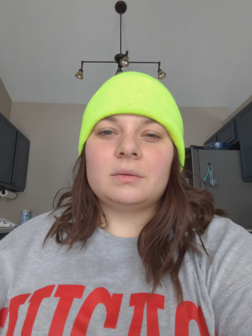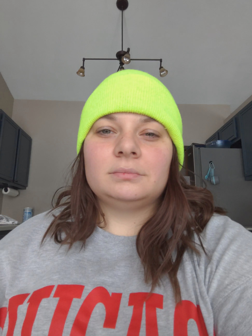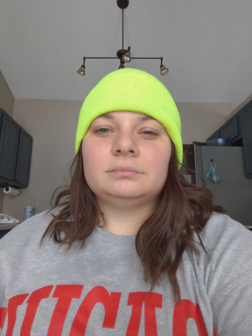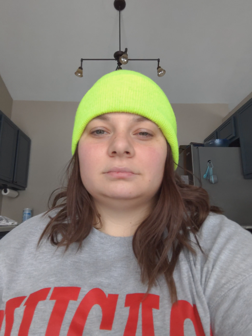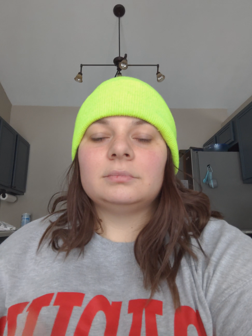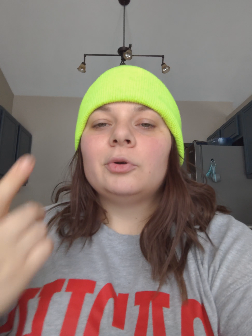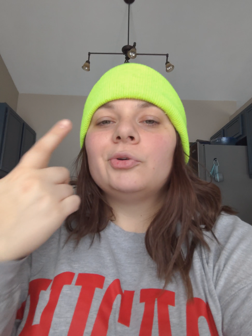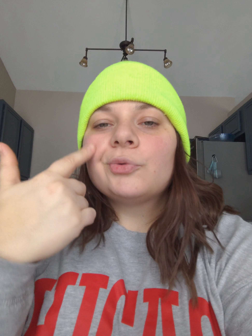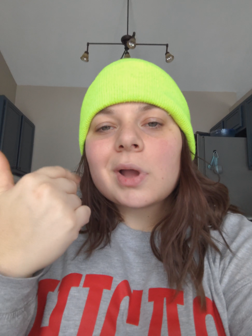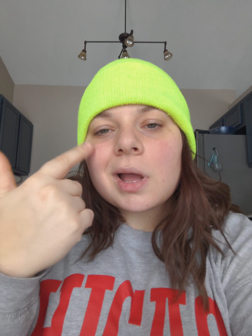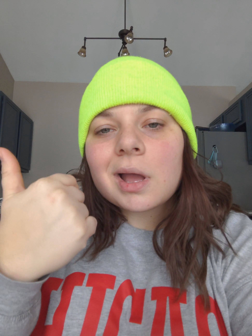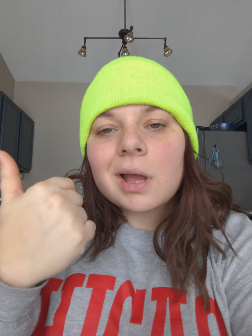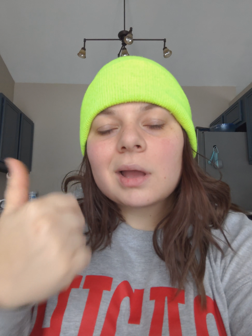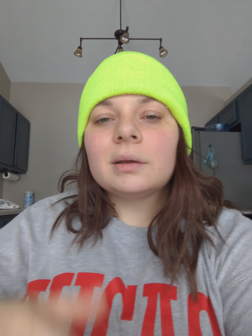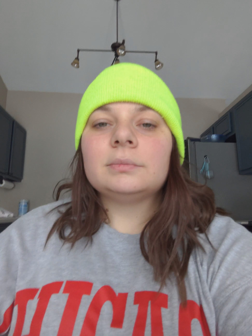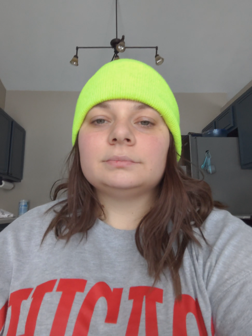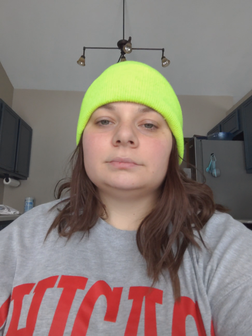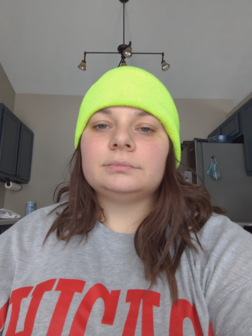cry